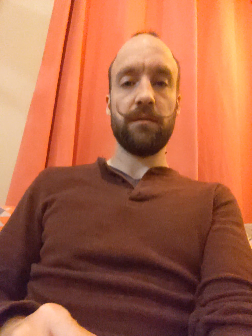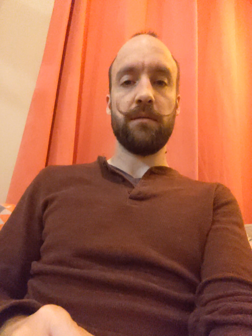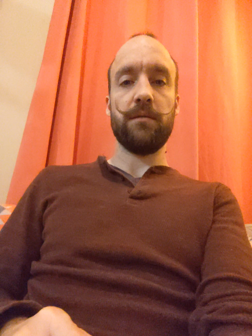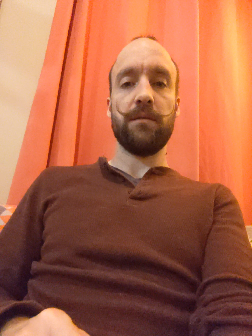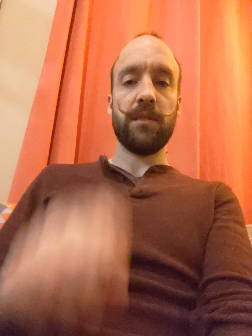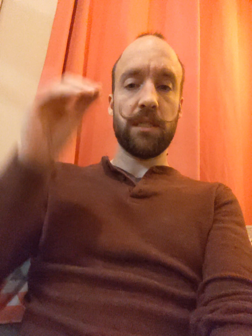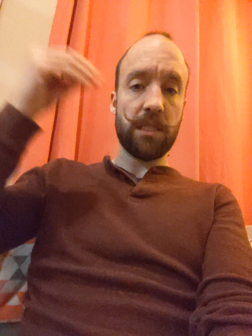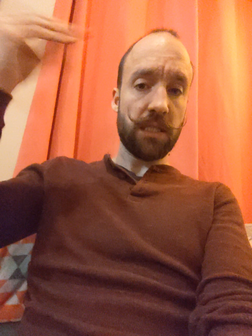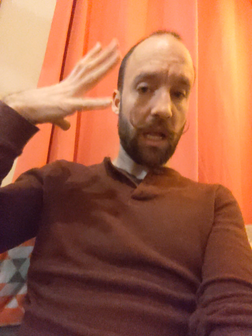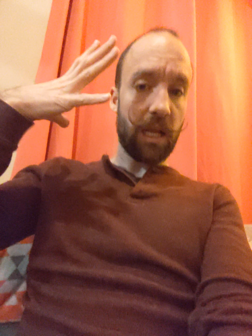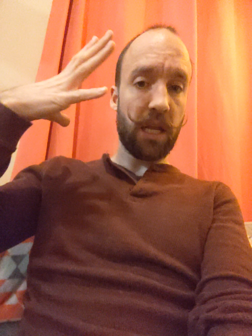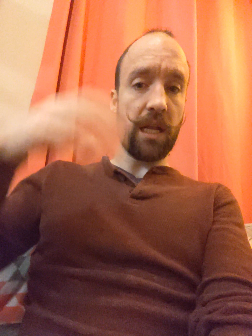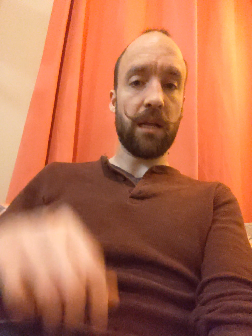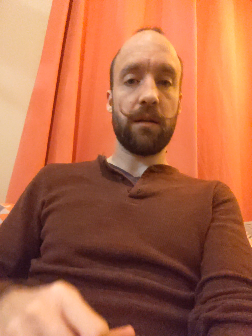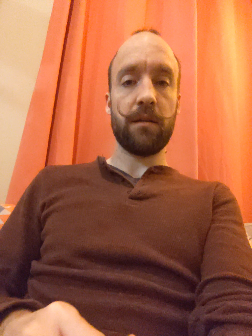sun